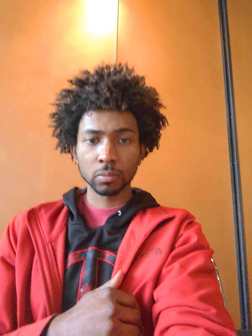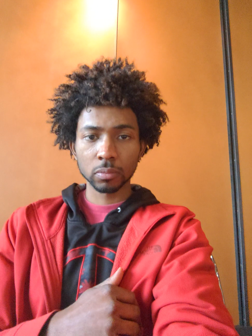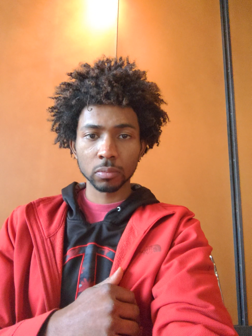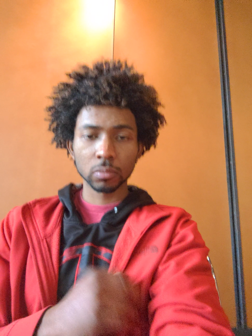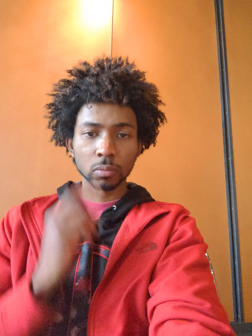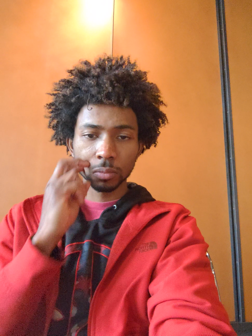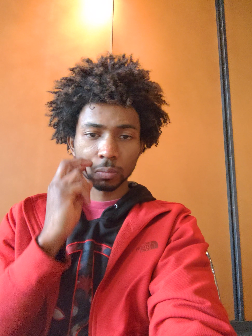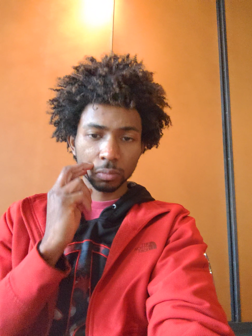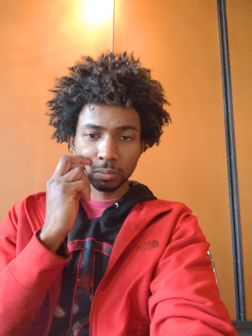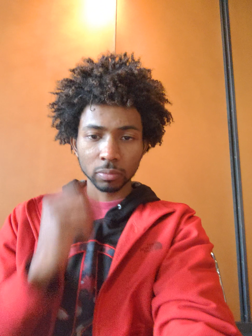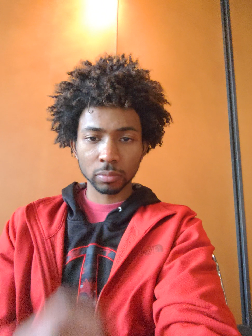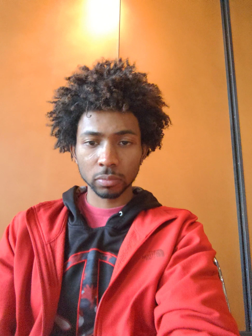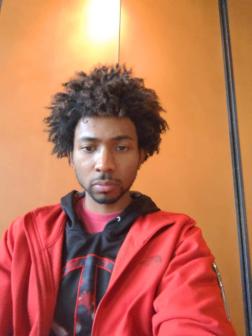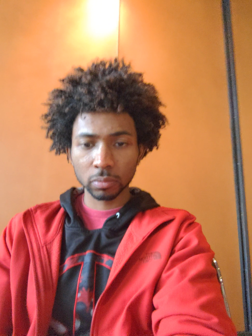gum